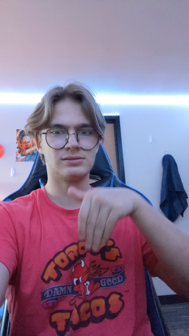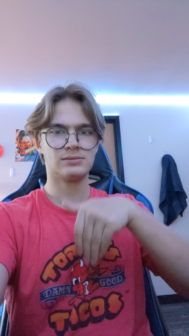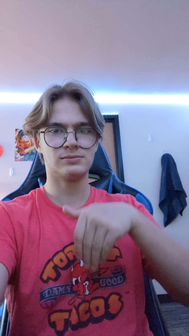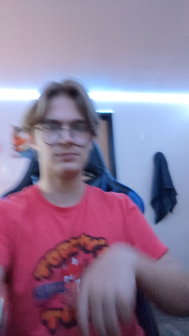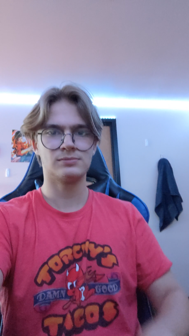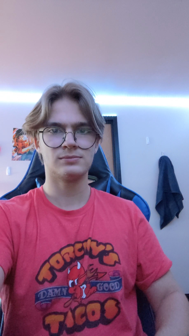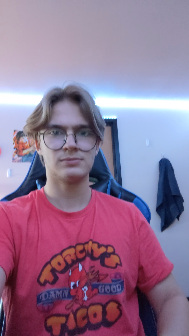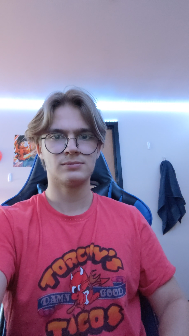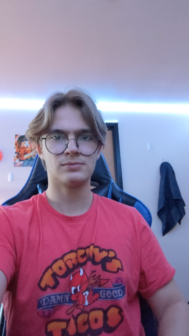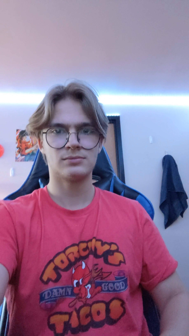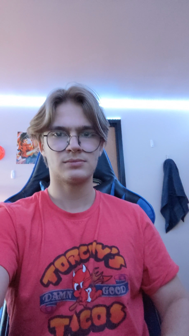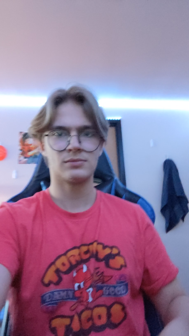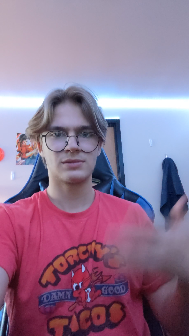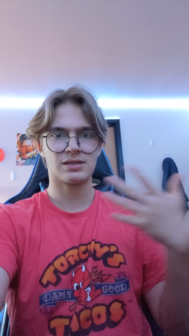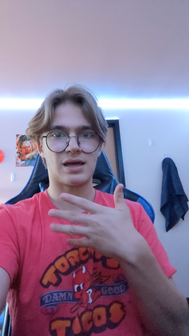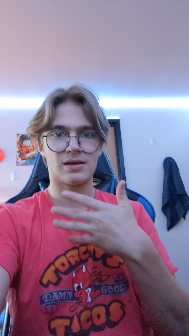scared